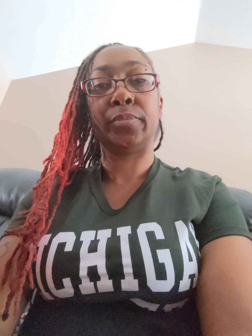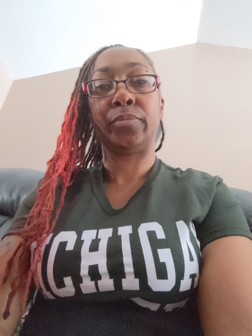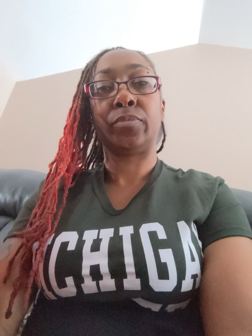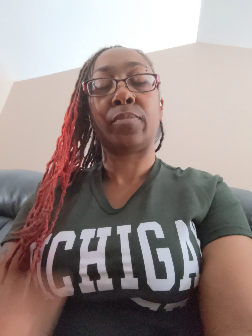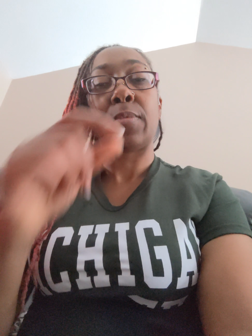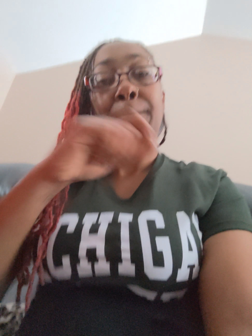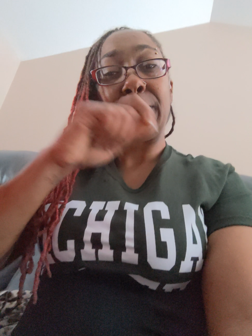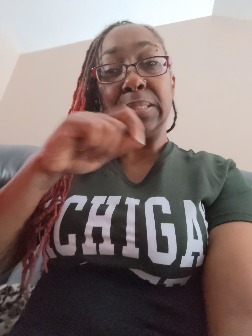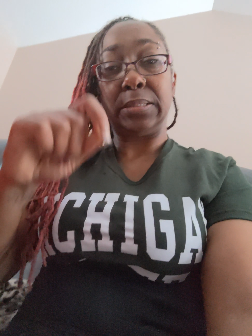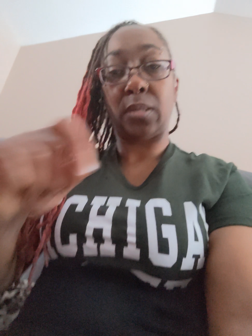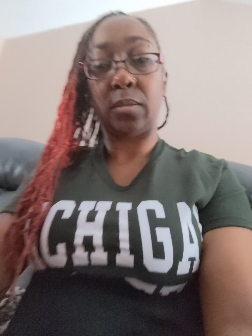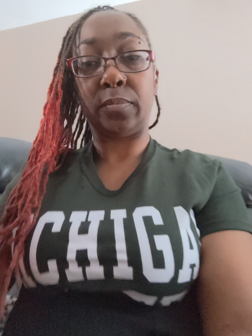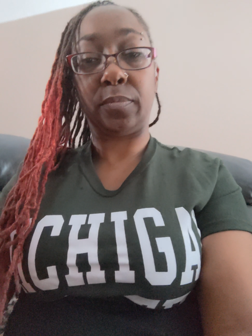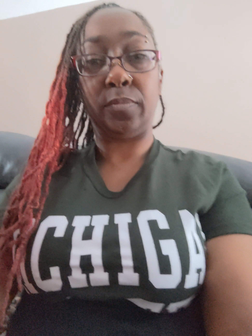pencil